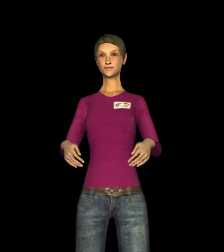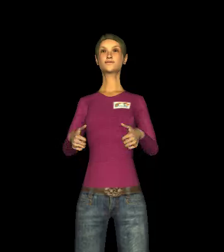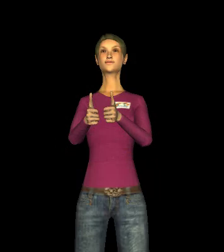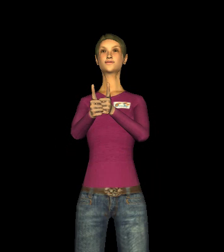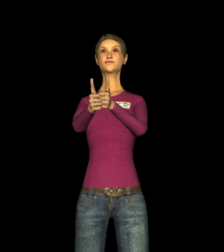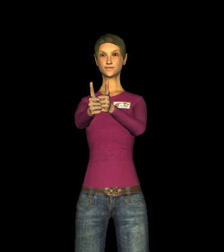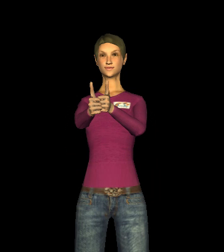يتابع